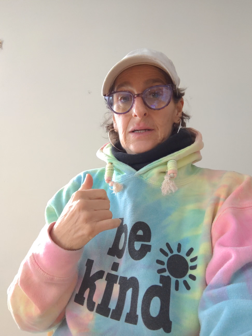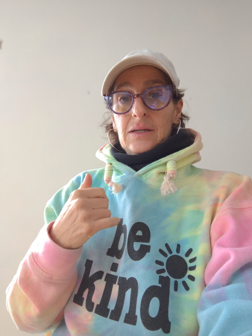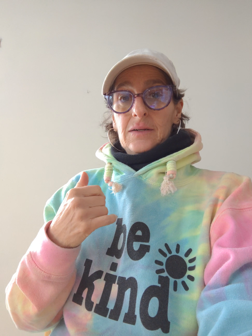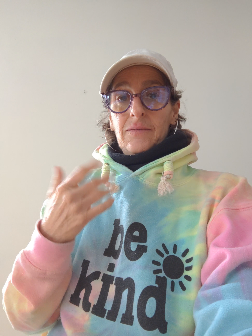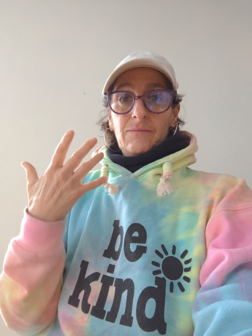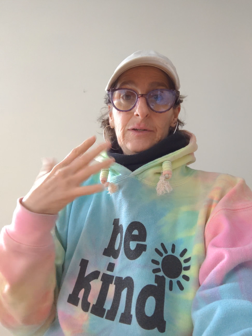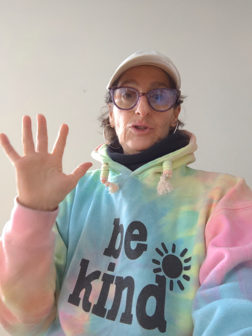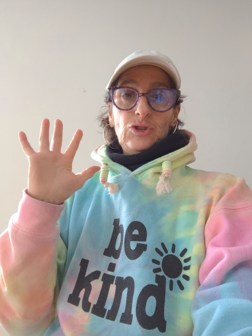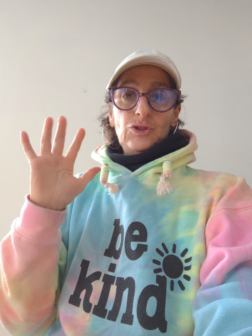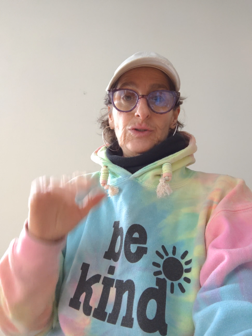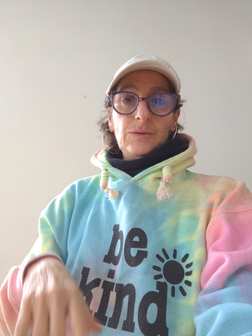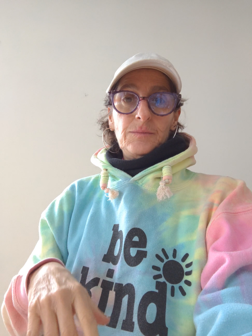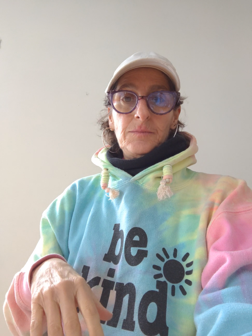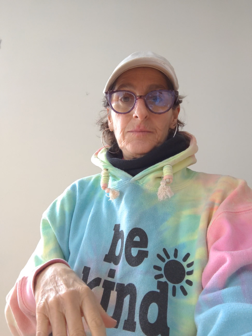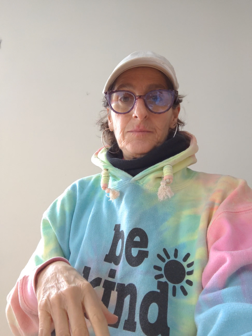finish